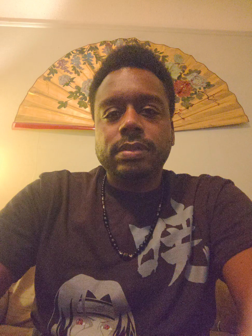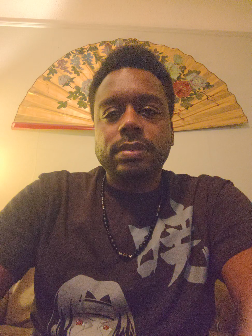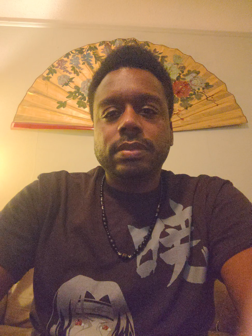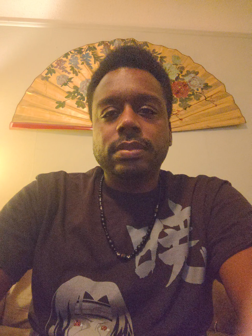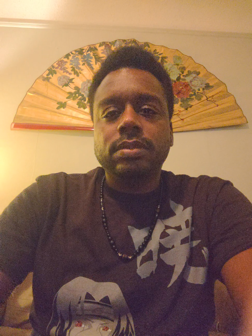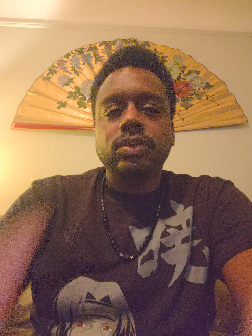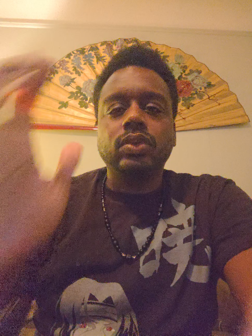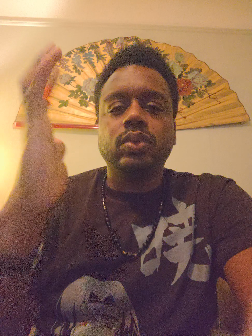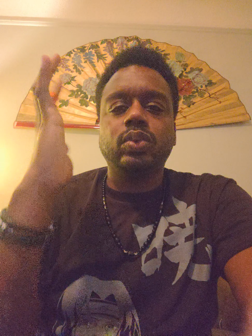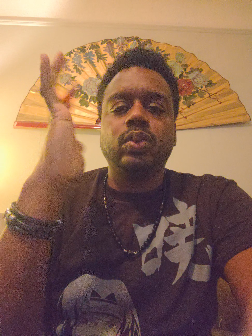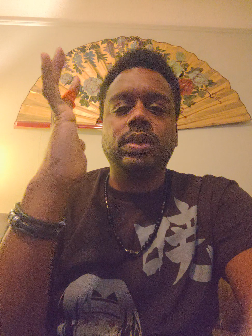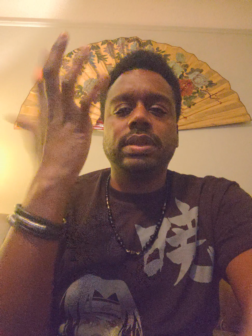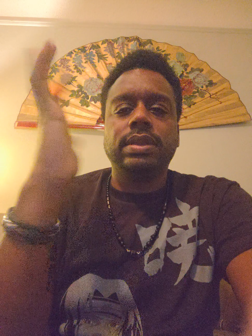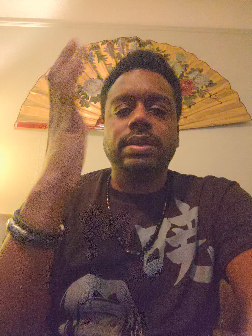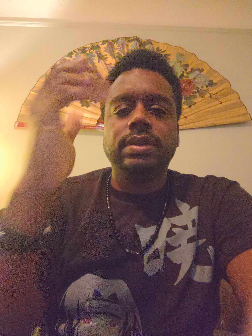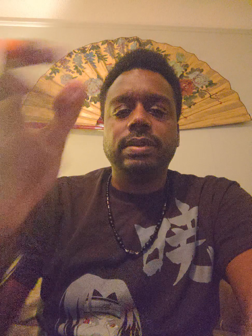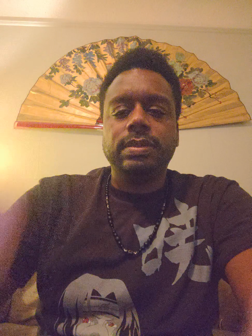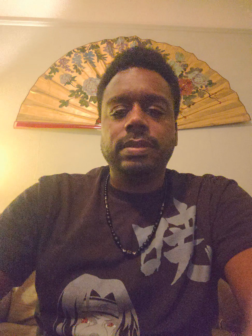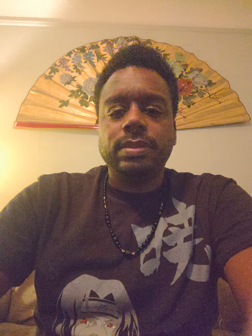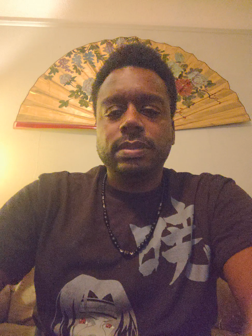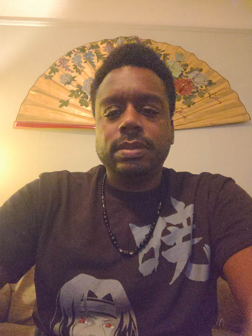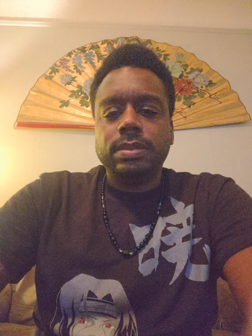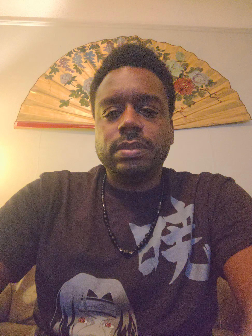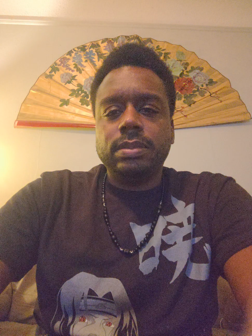tree